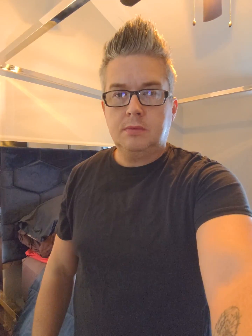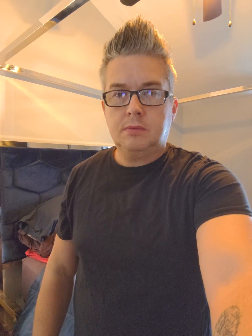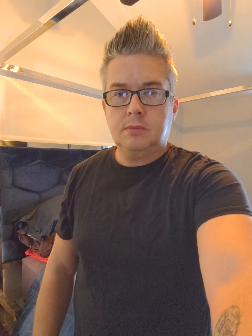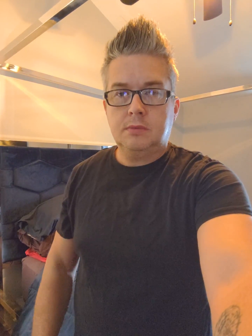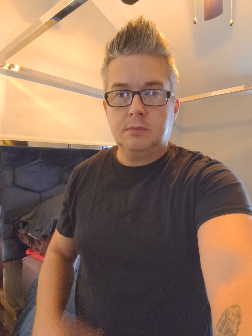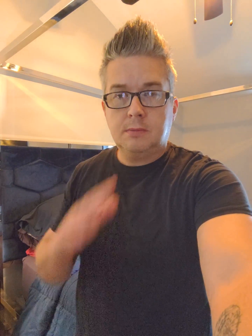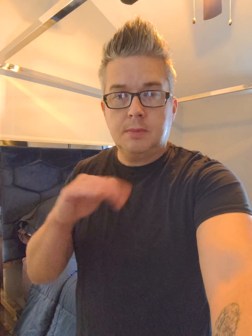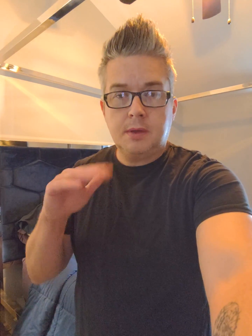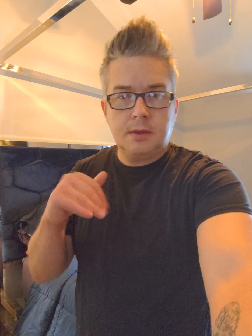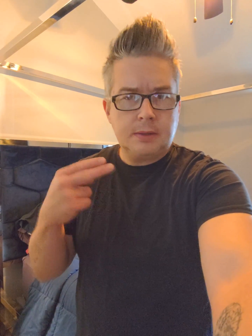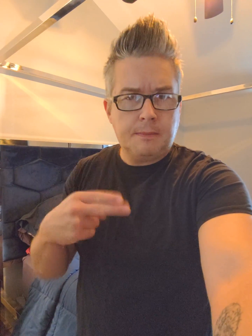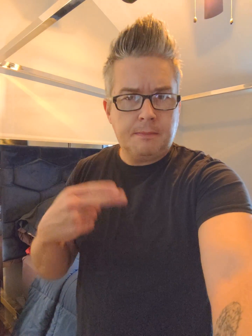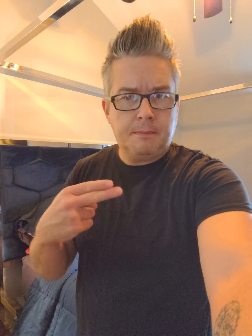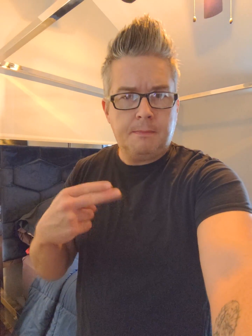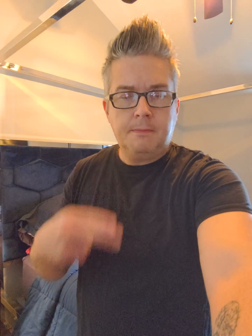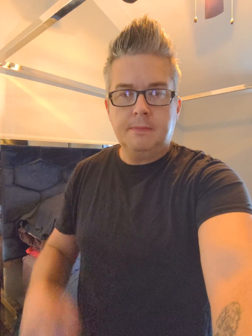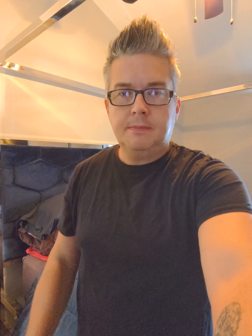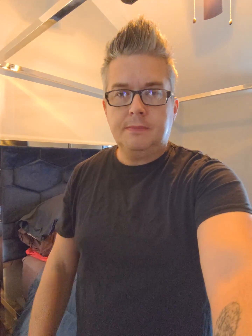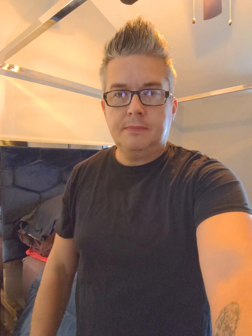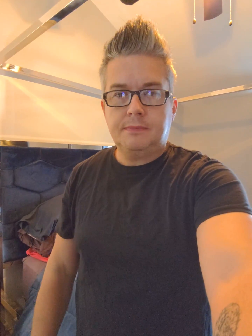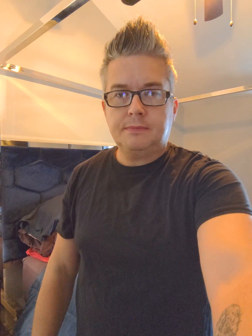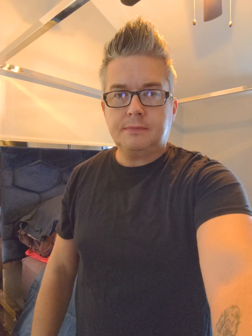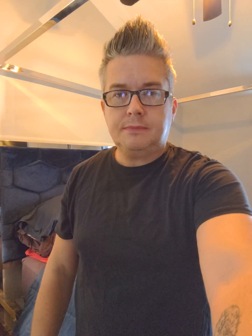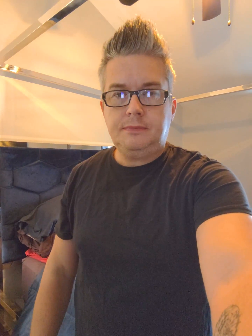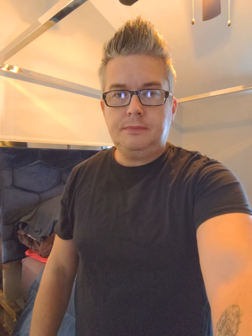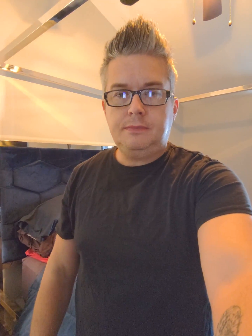pet's name